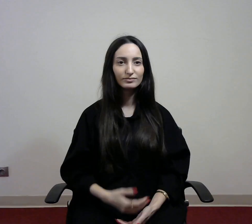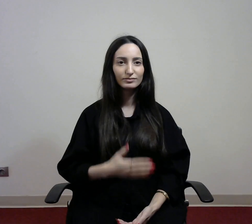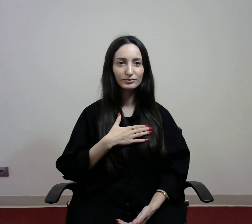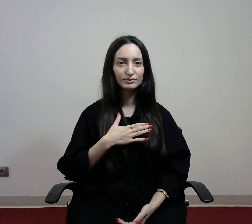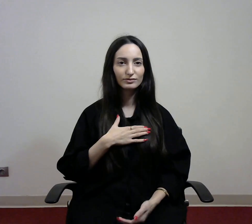mən